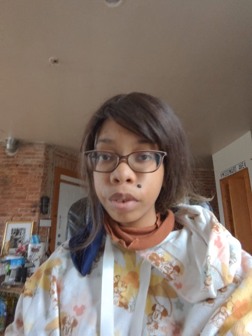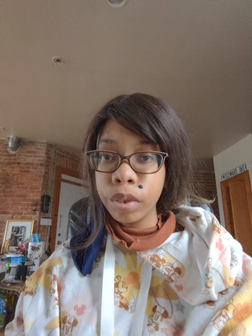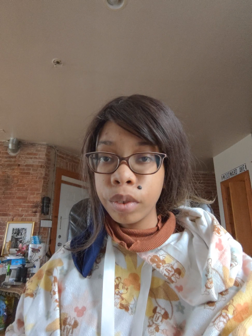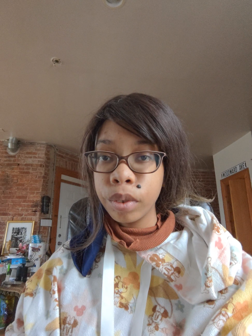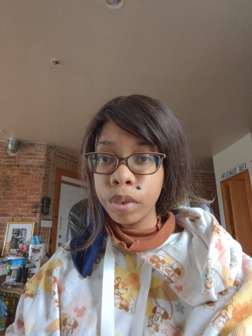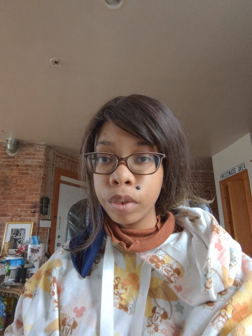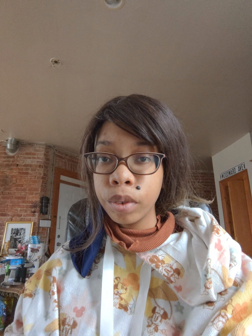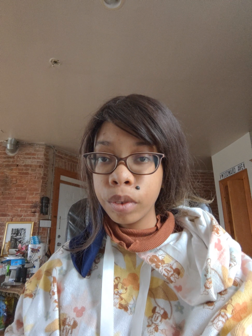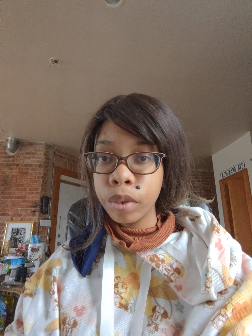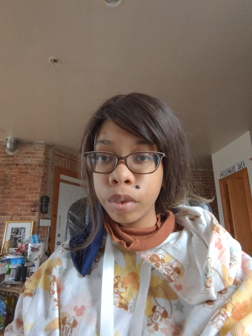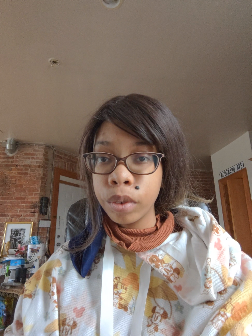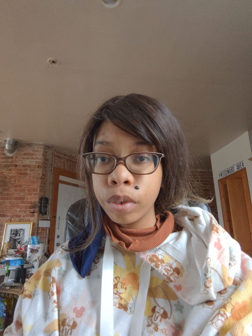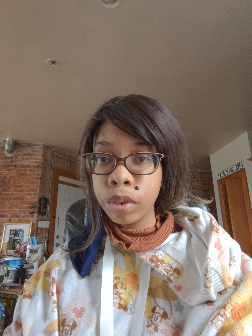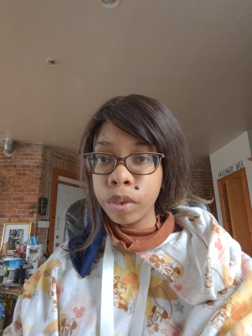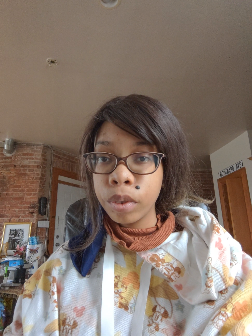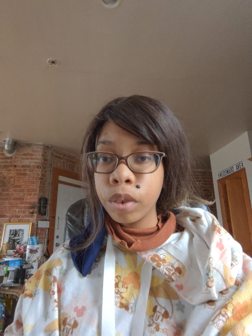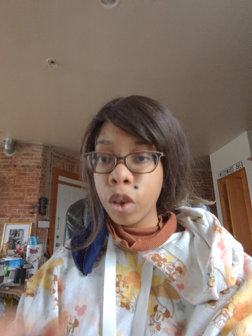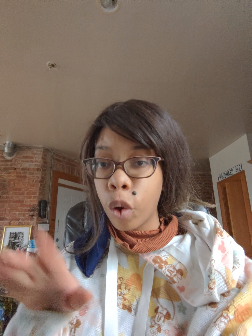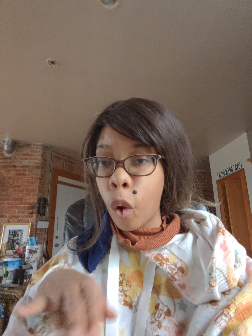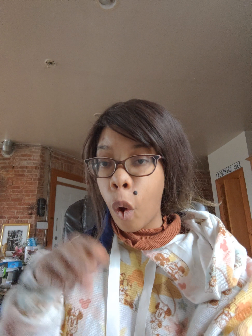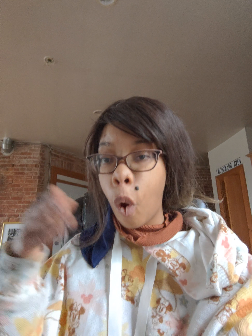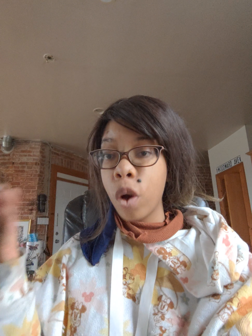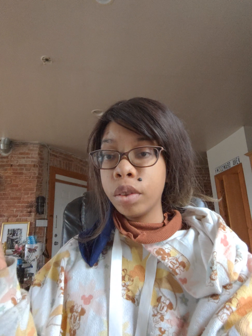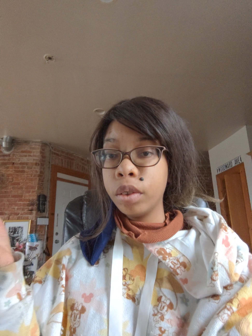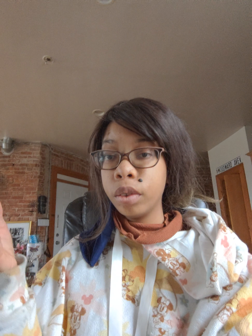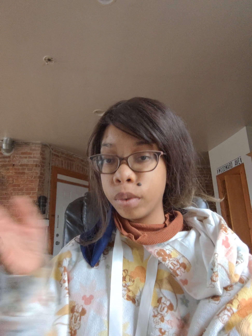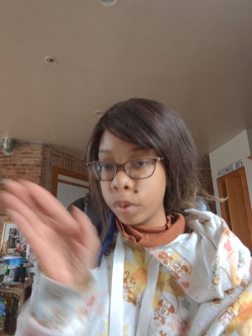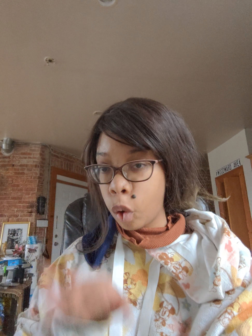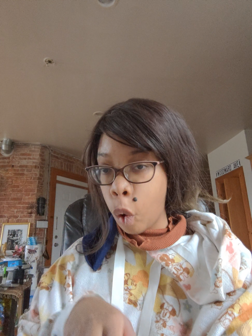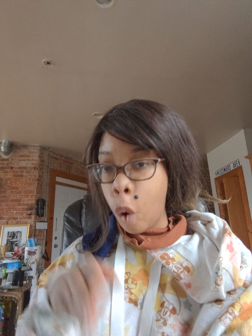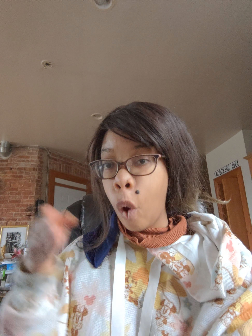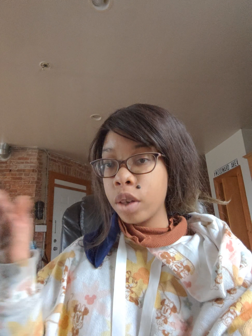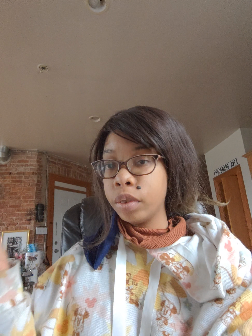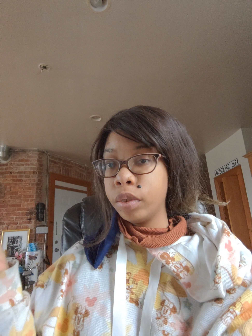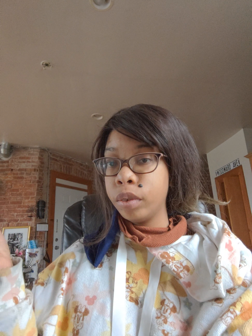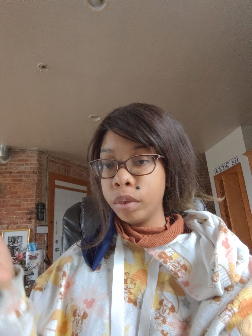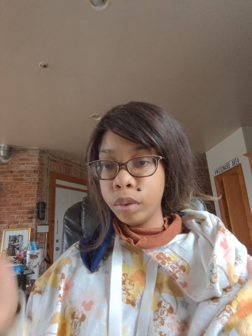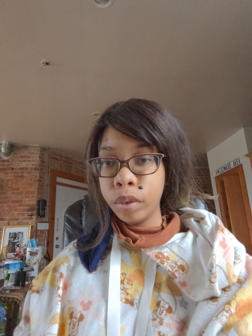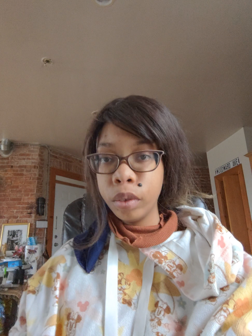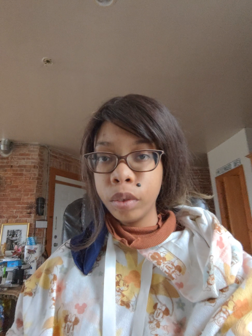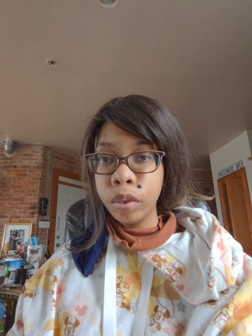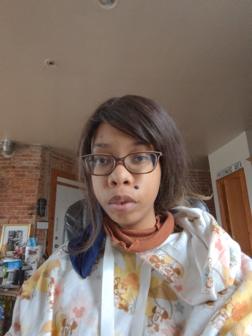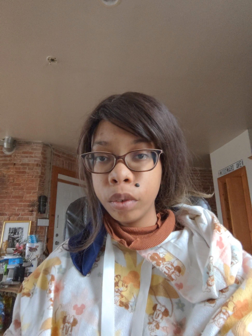open